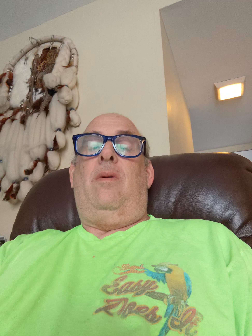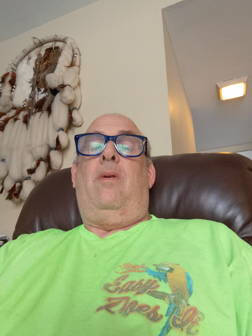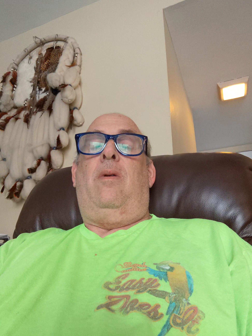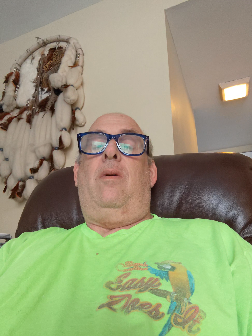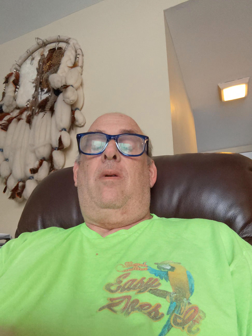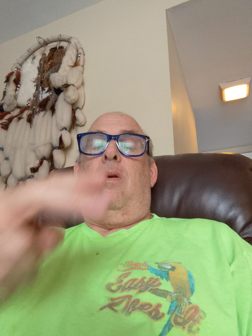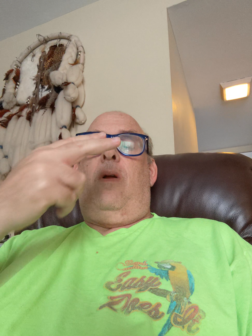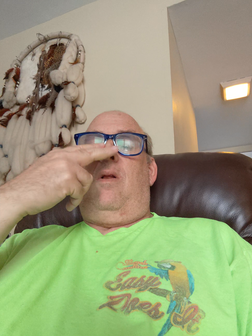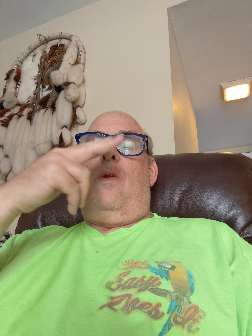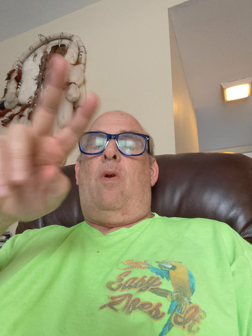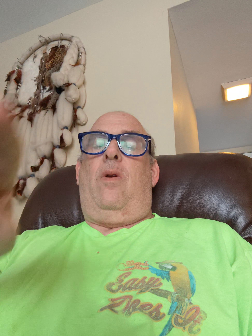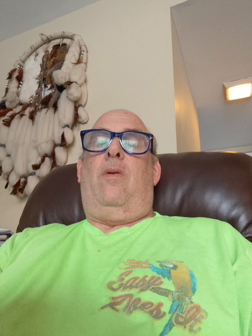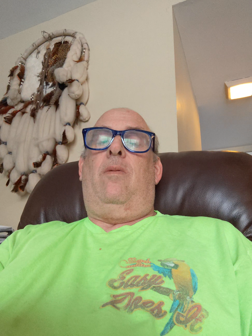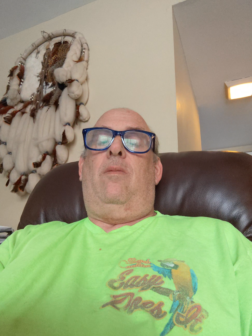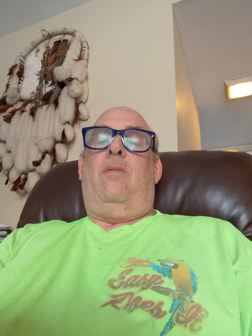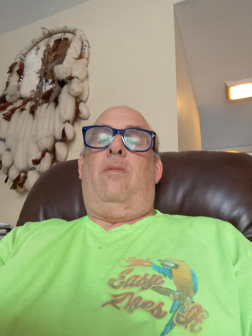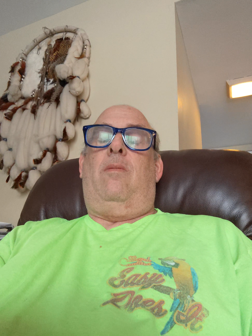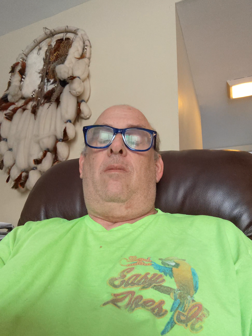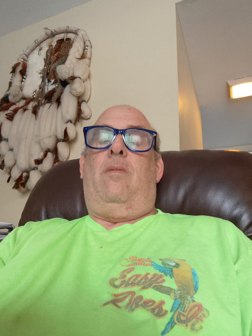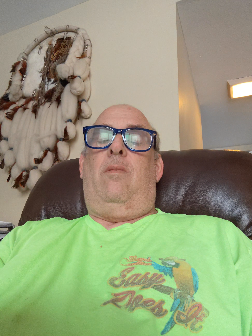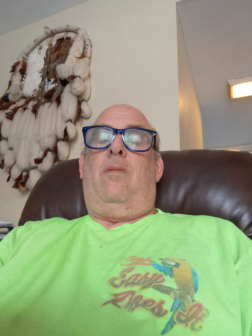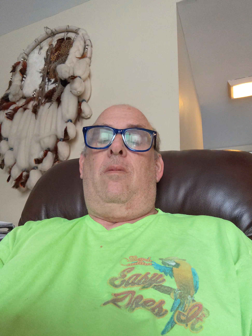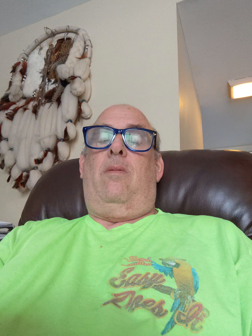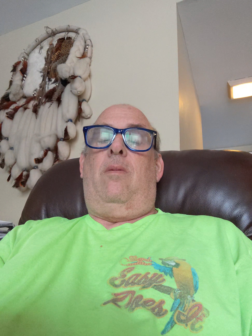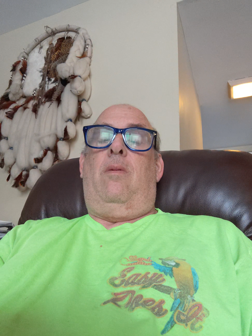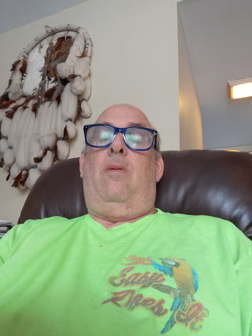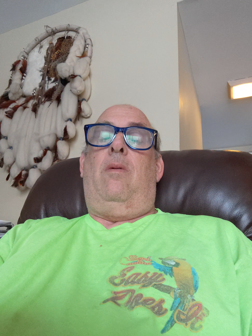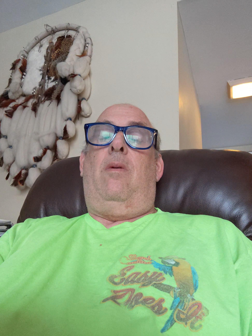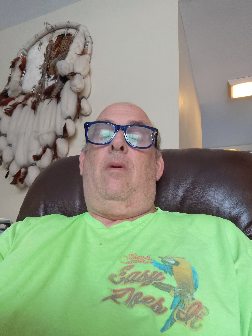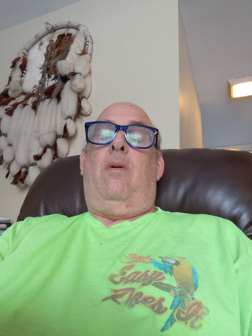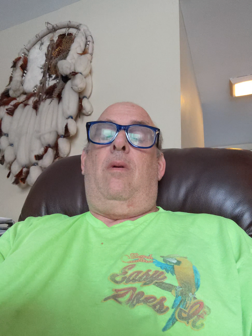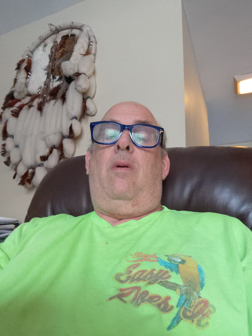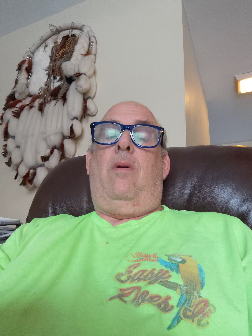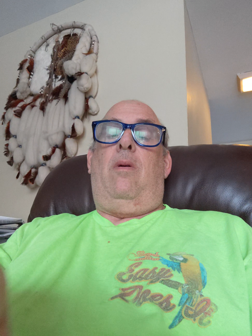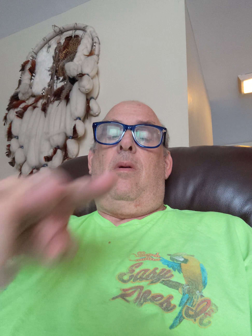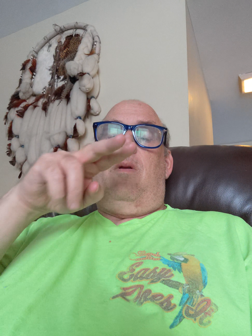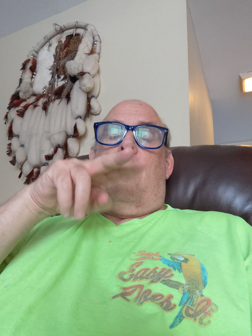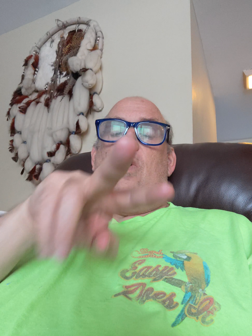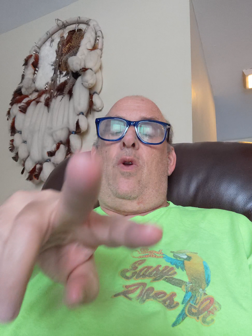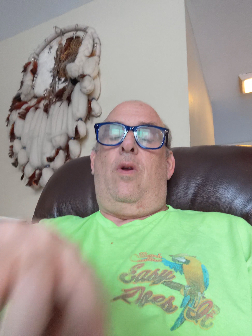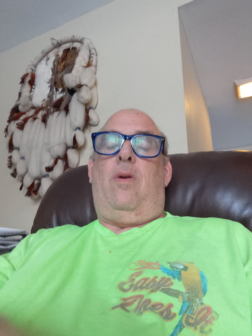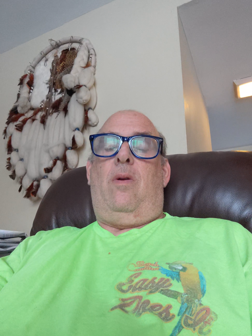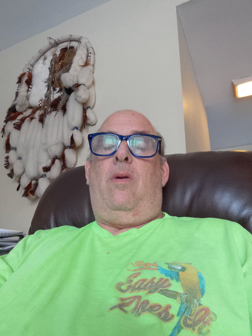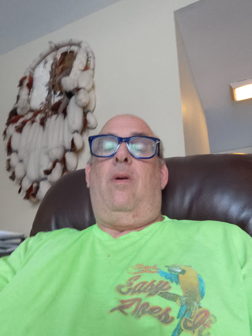look